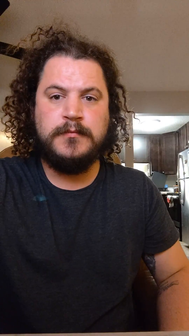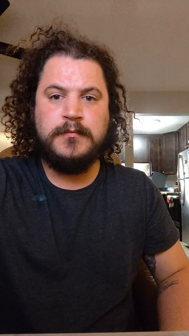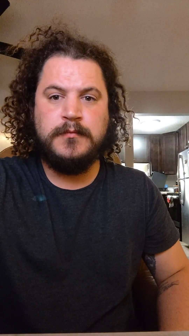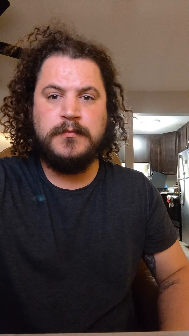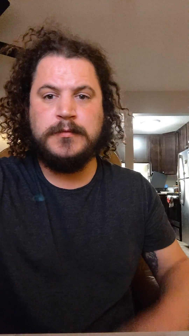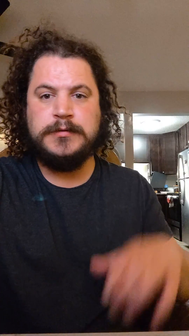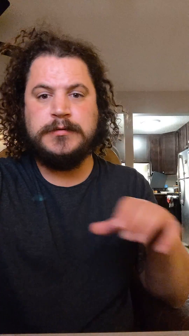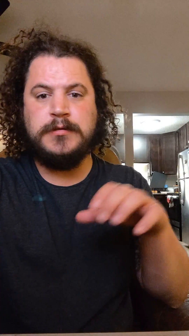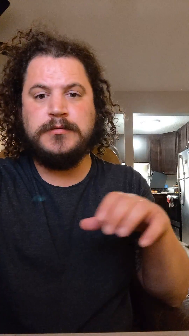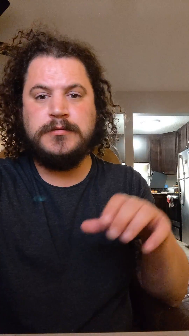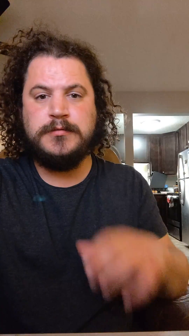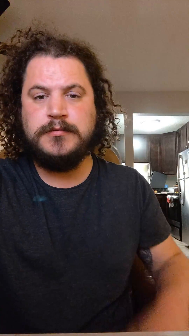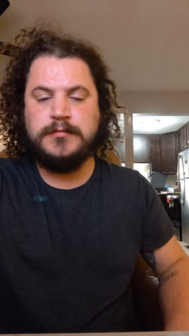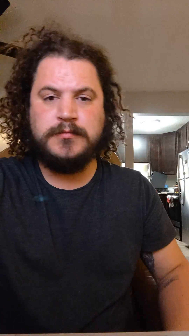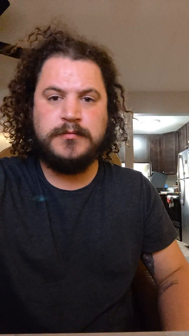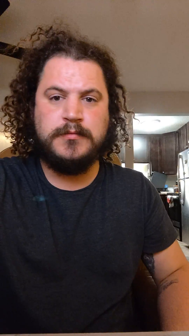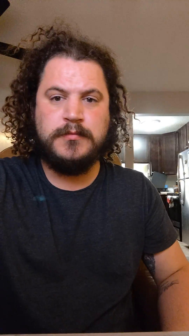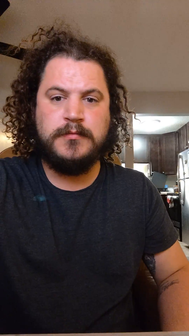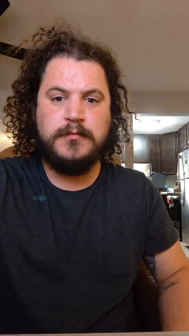does